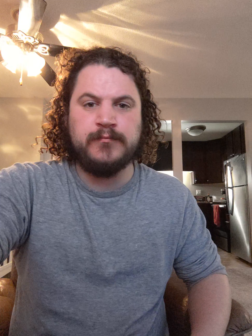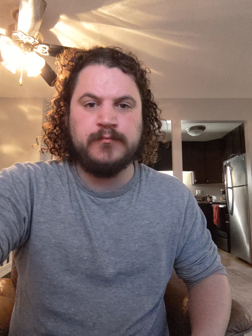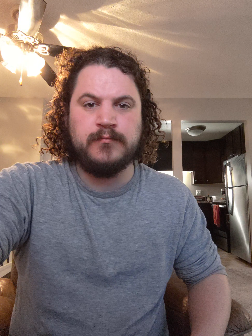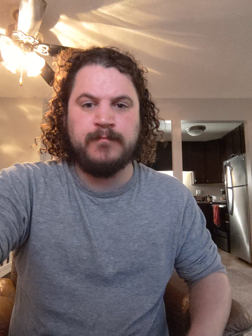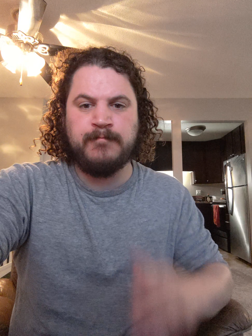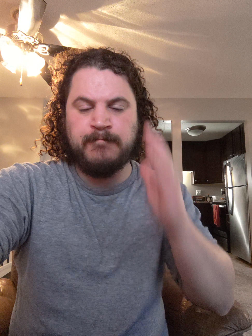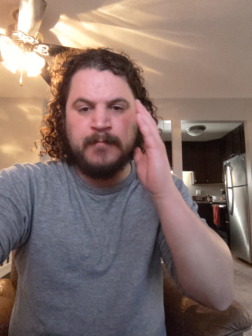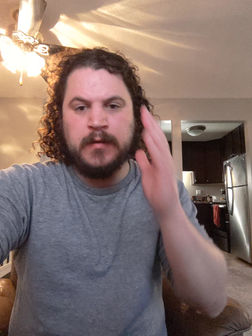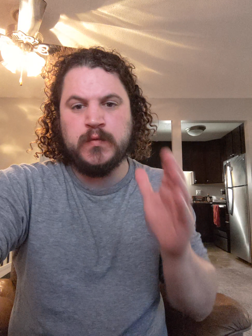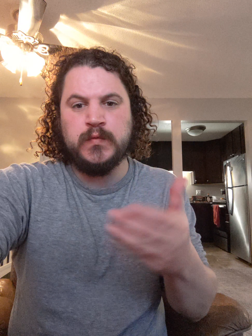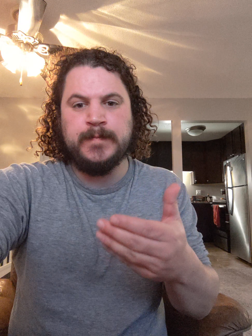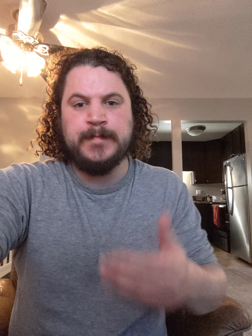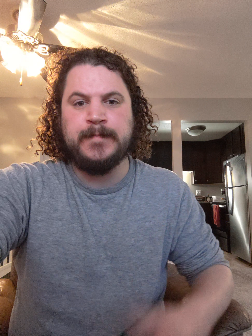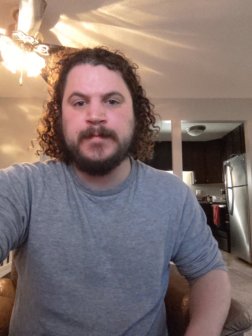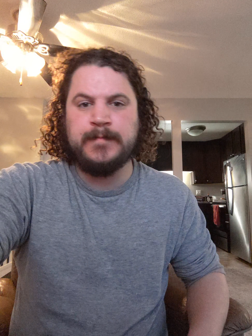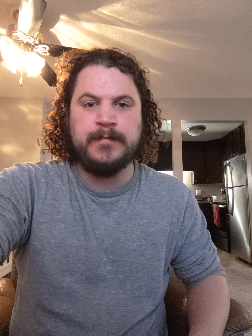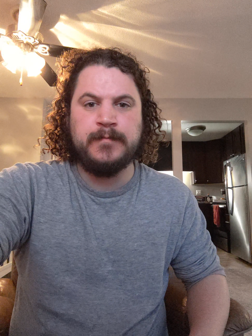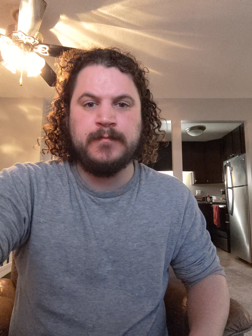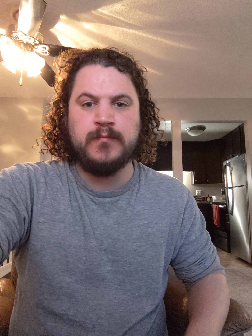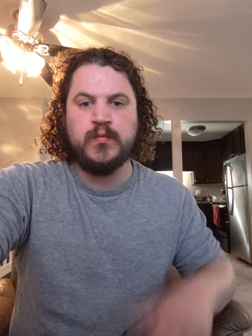bedroom